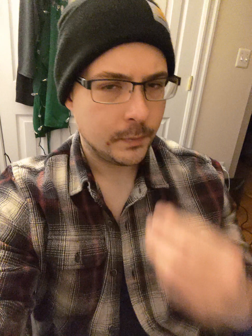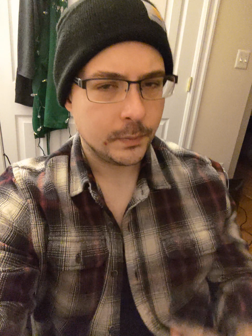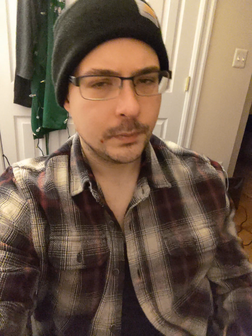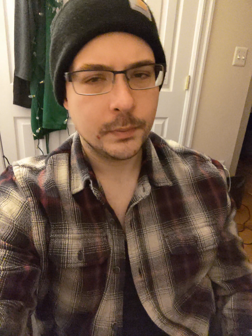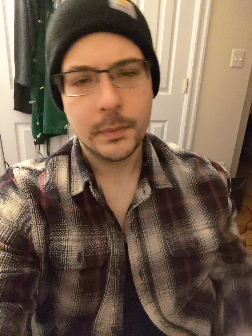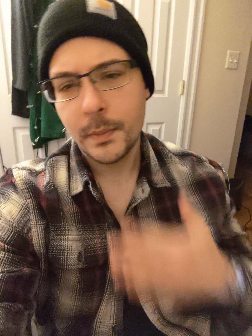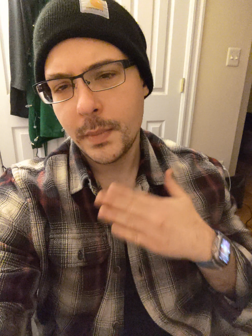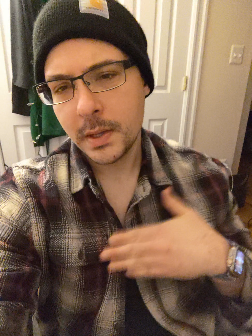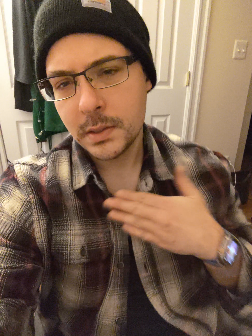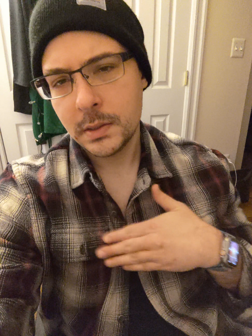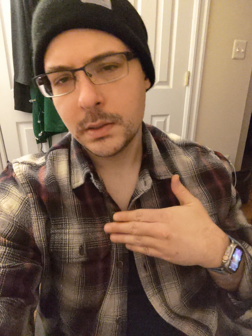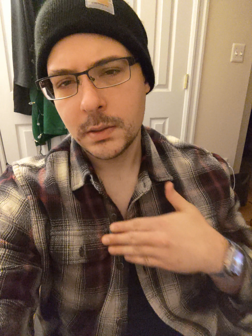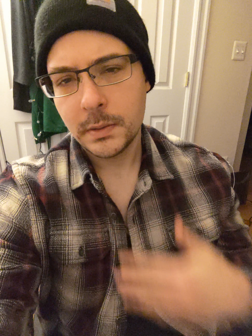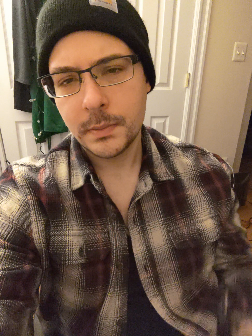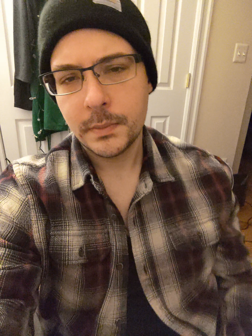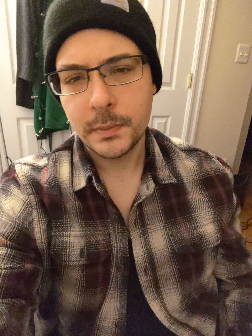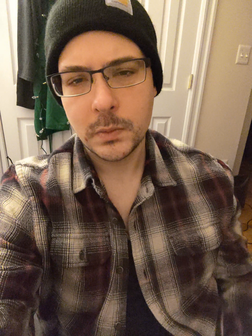please